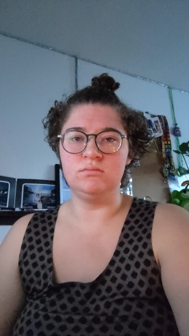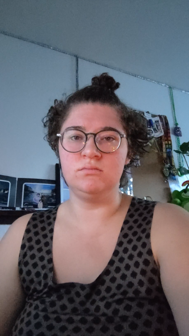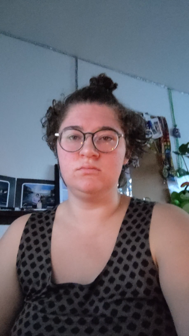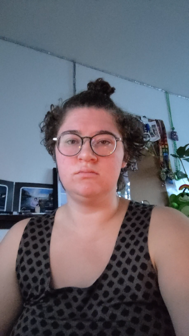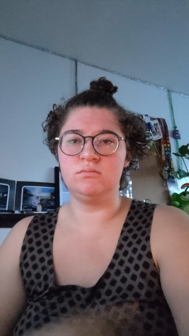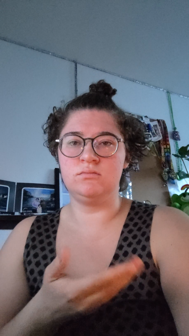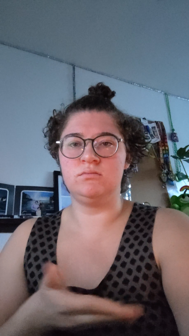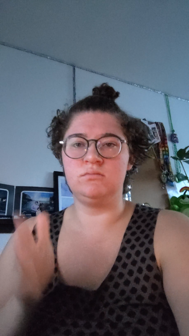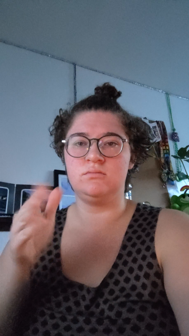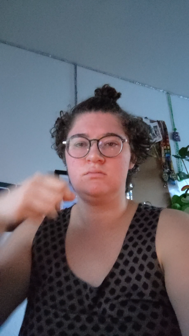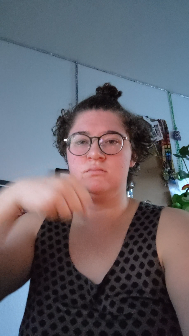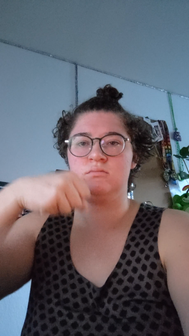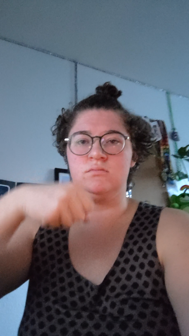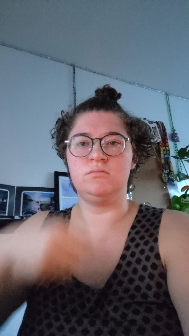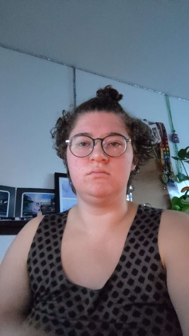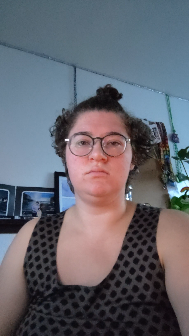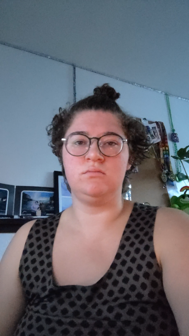basket